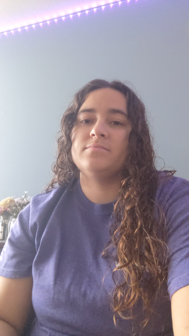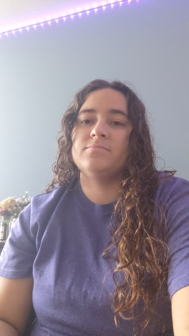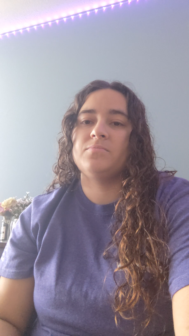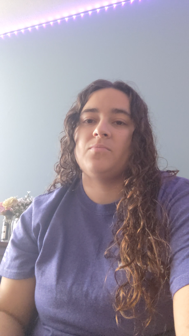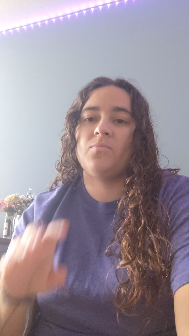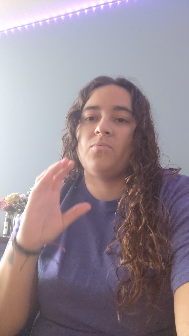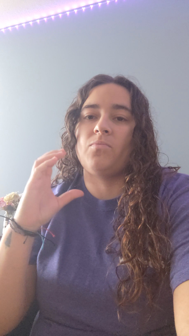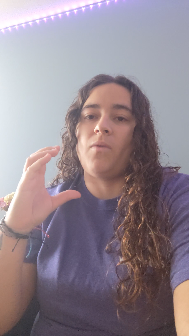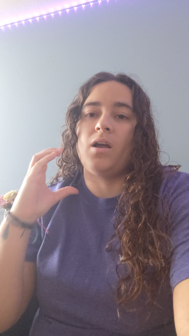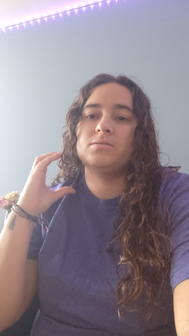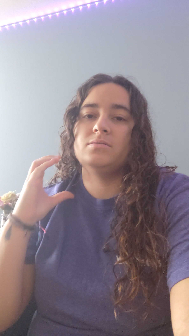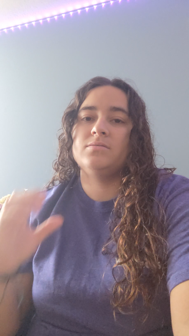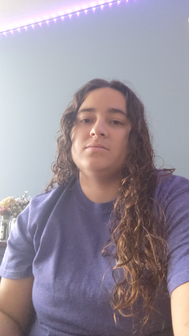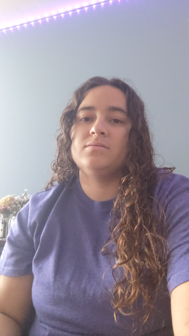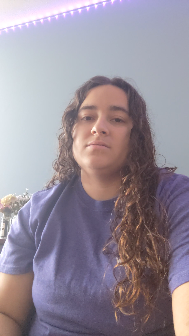bus